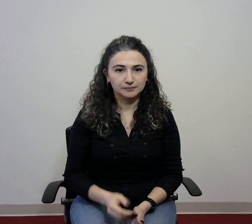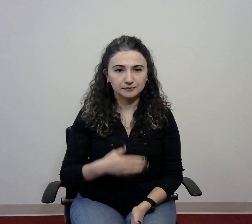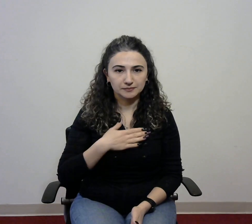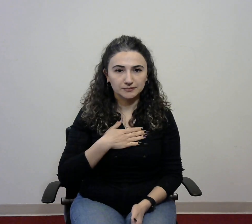mənim